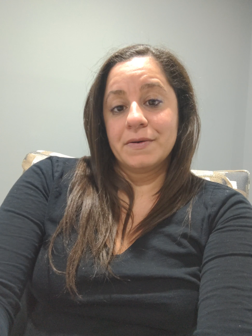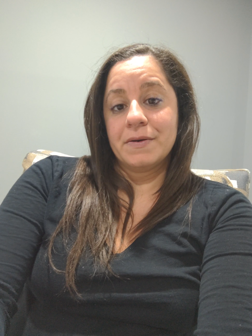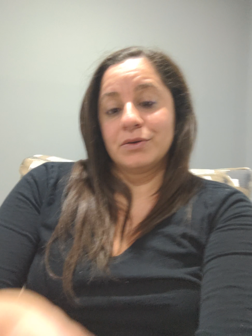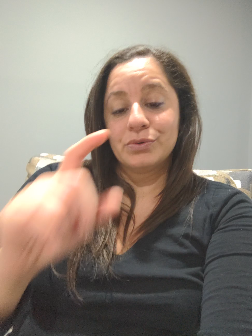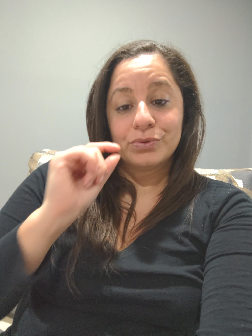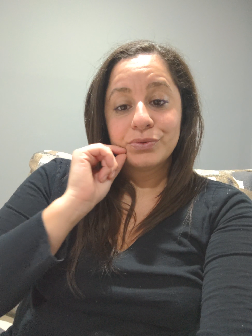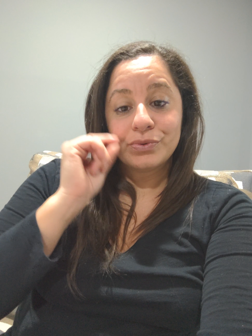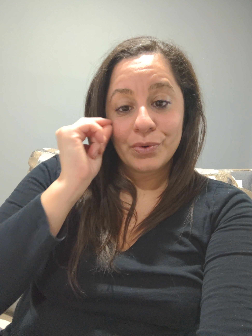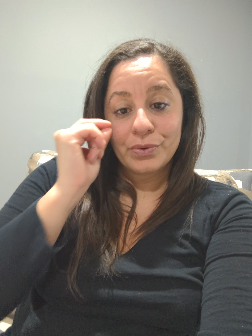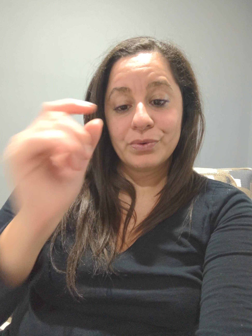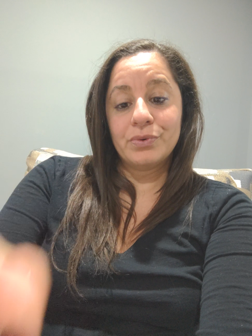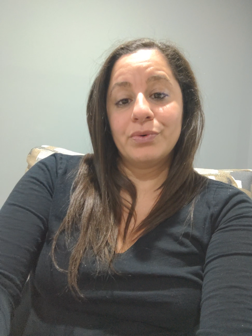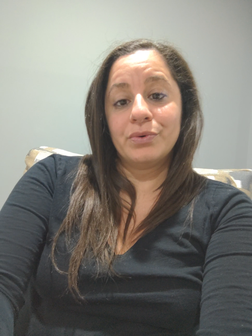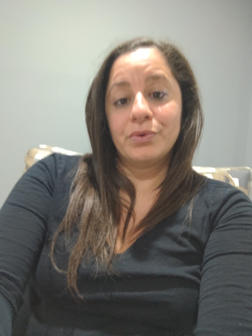store